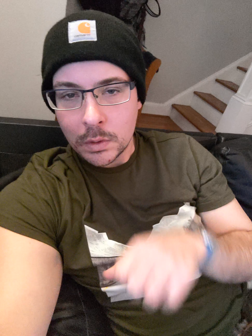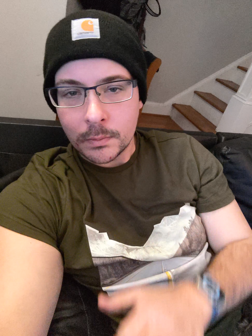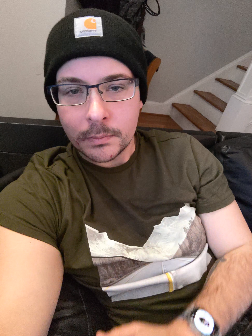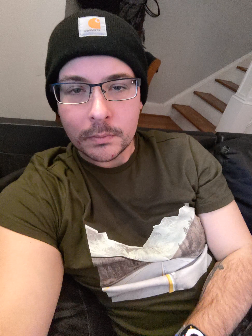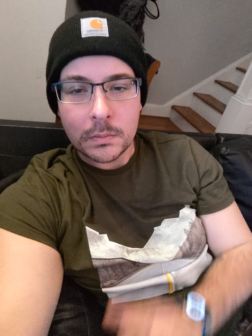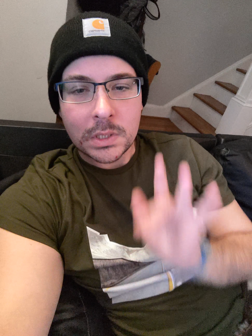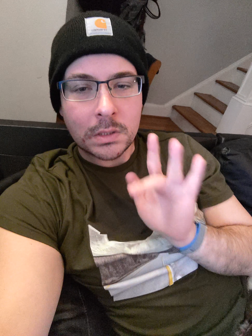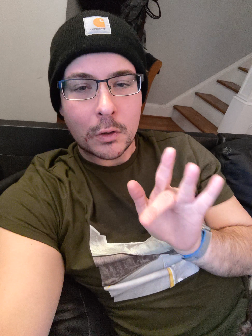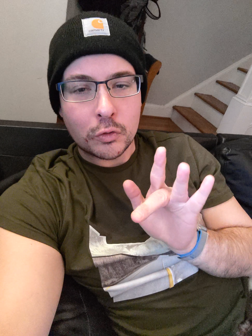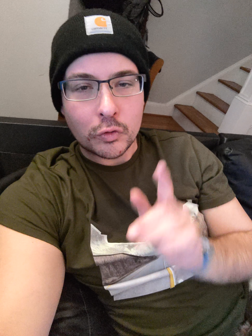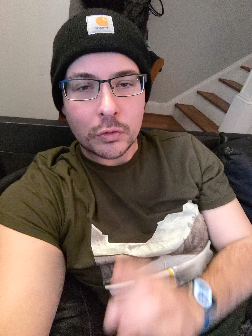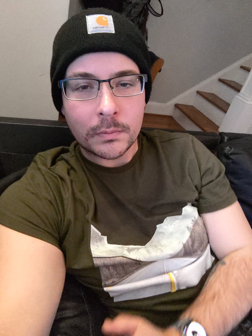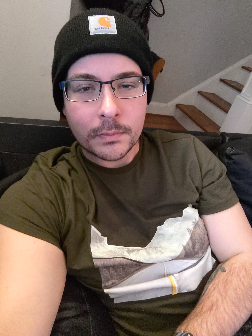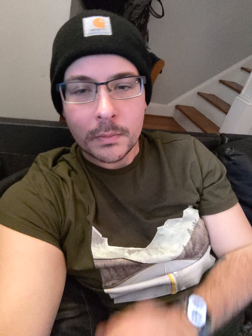touch